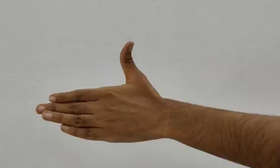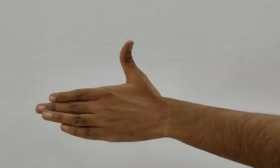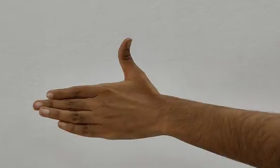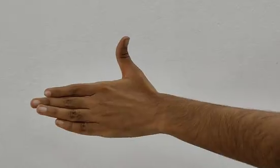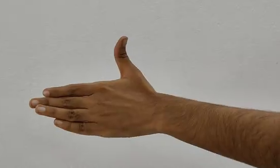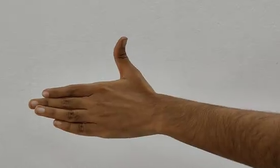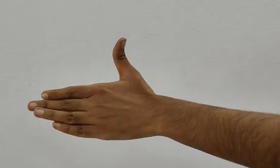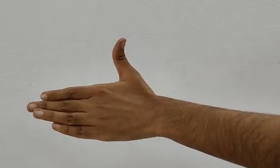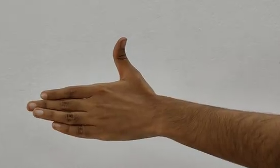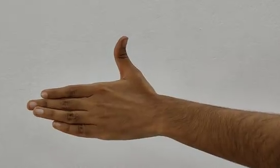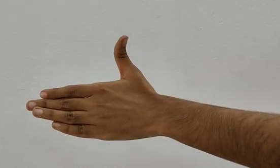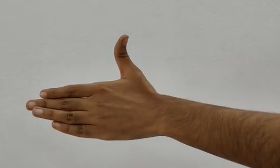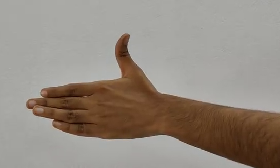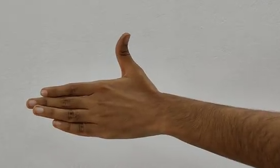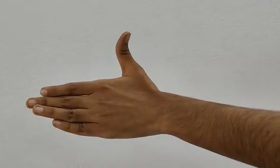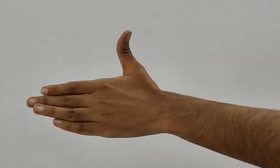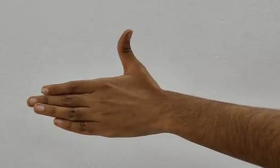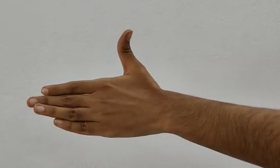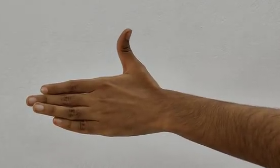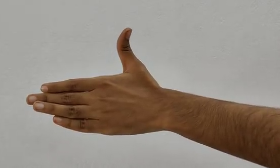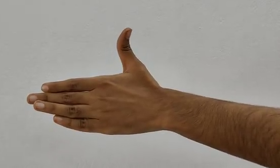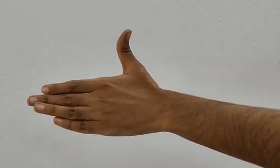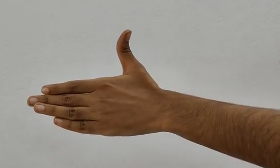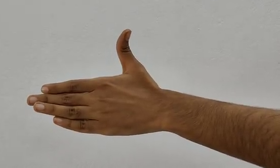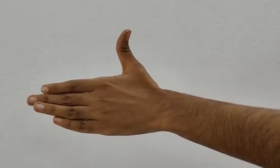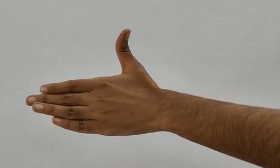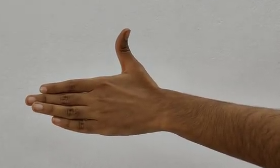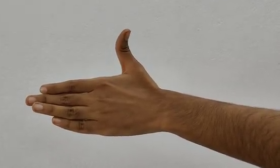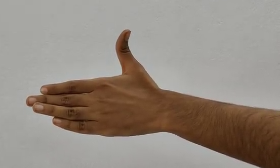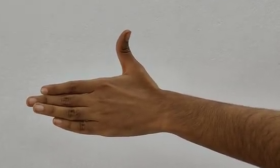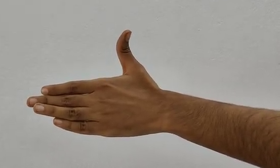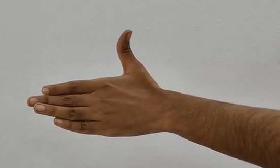ആ